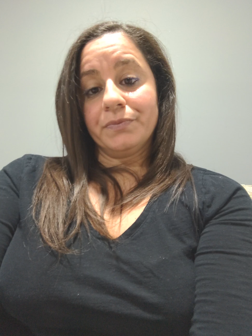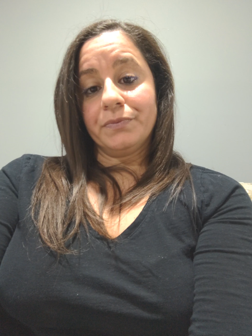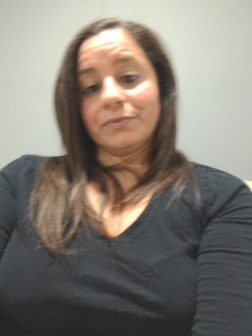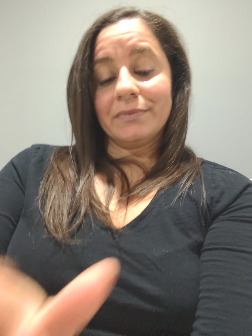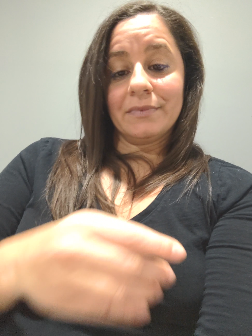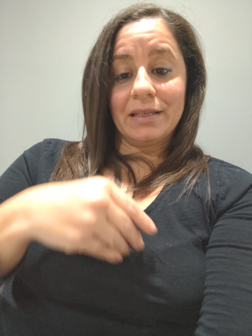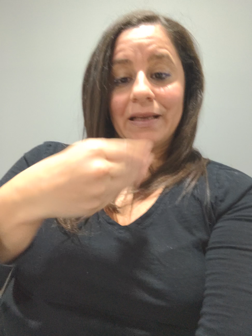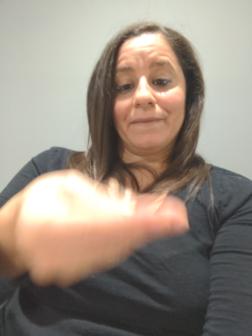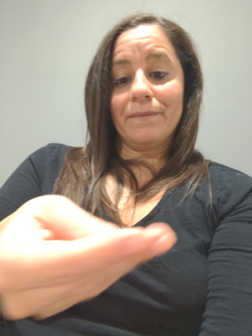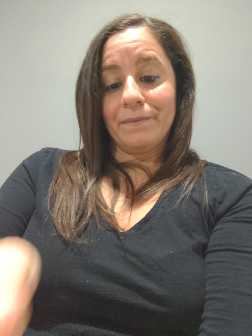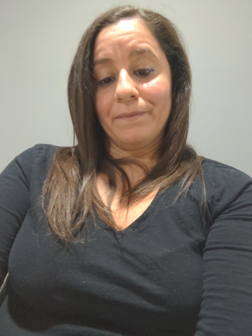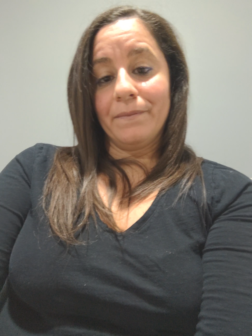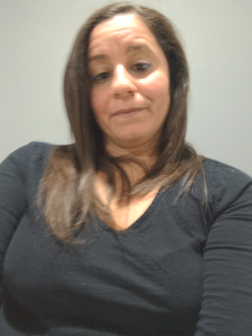give